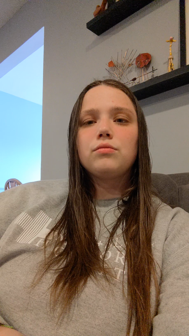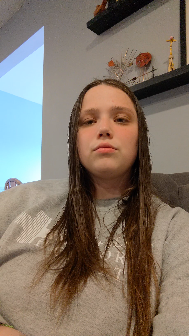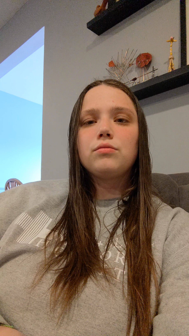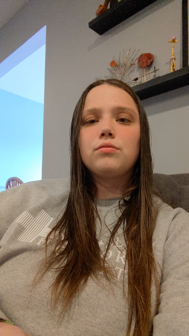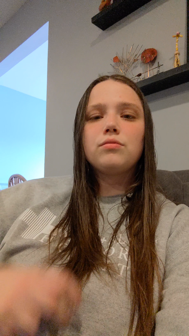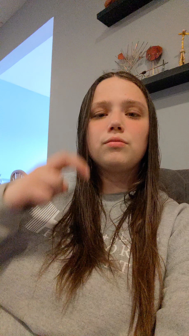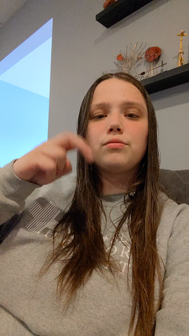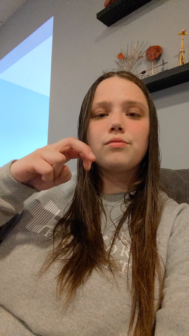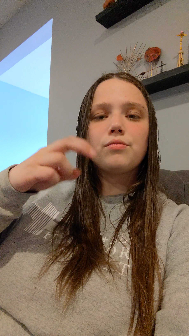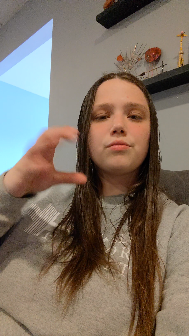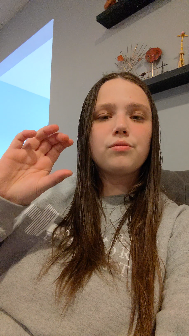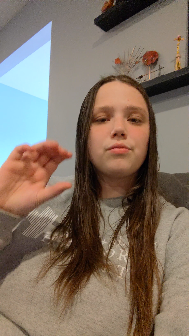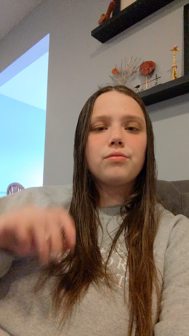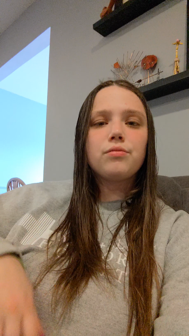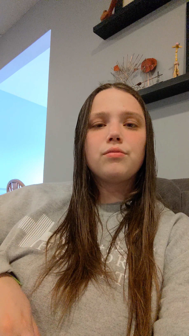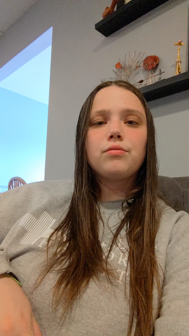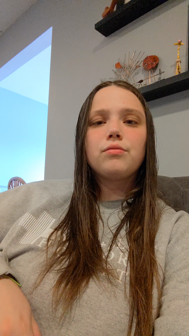potato chip